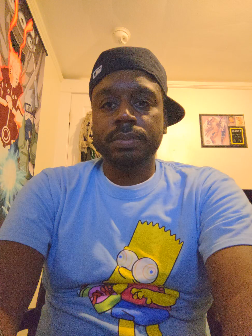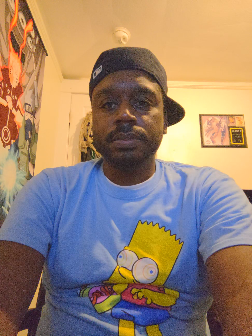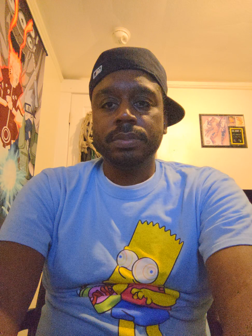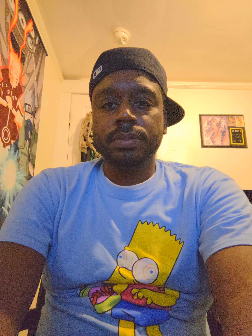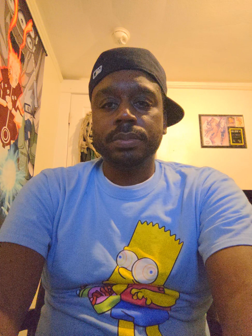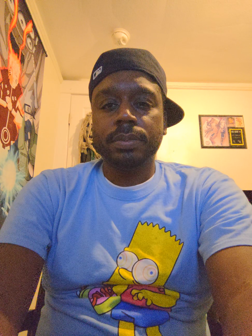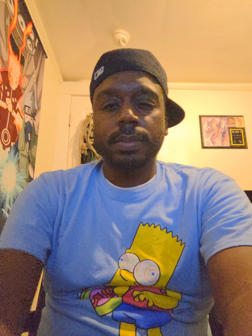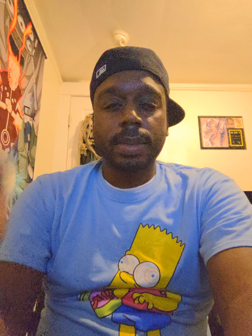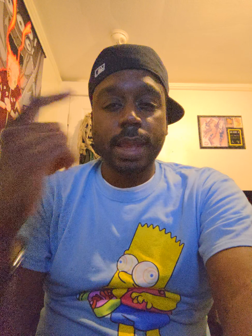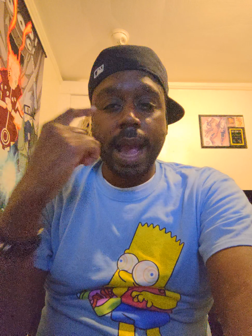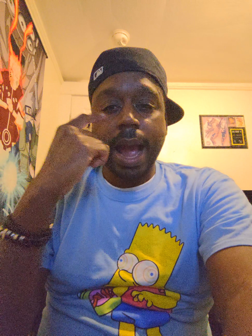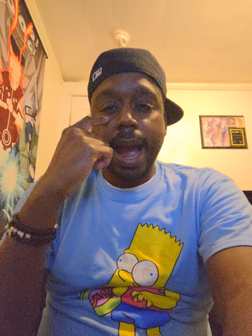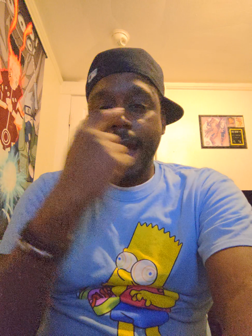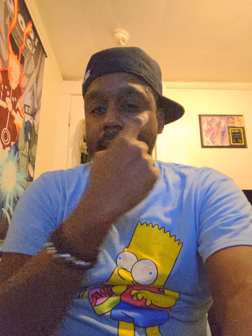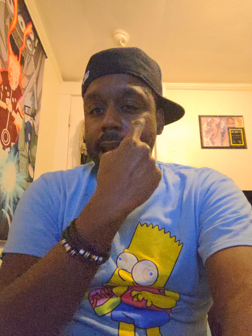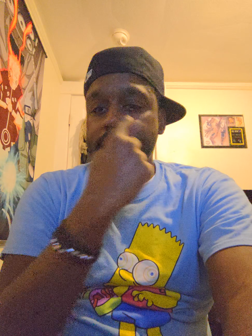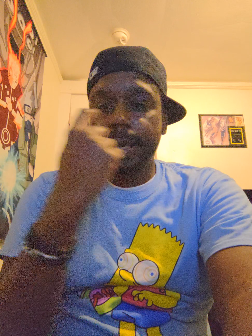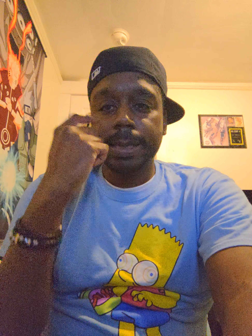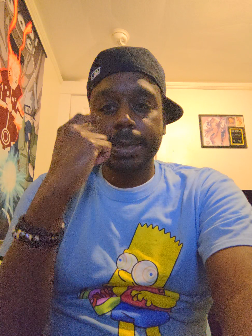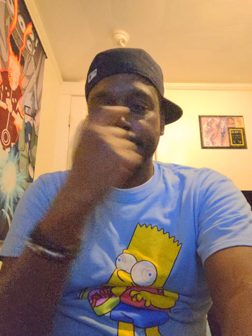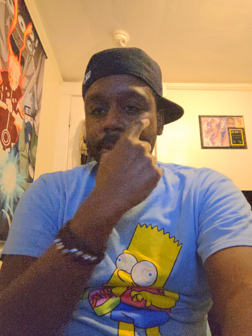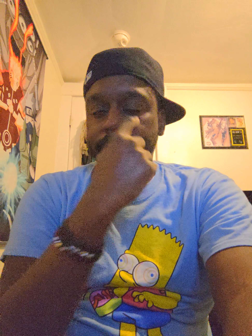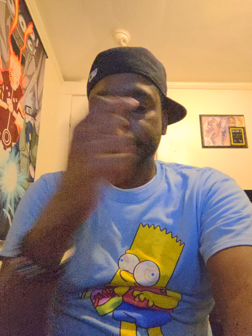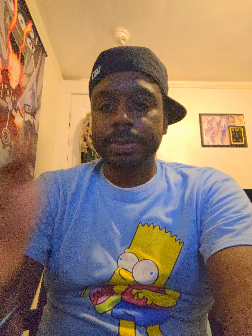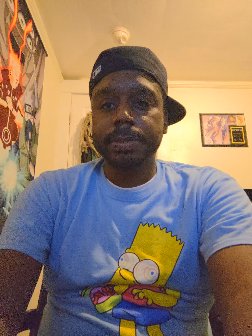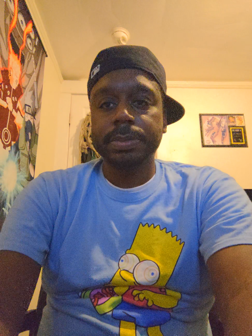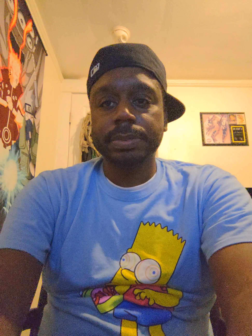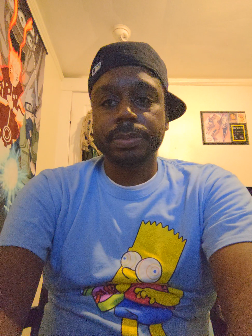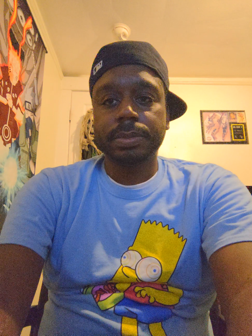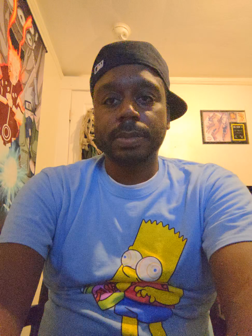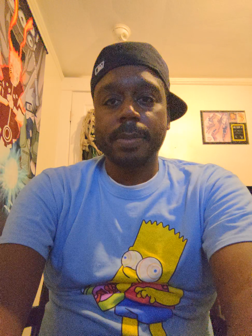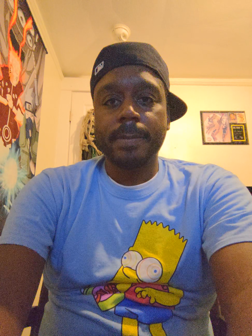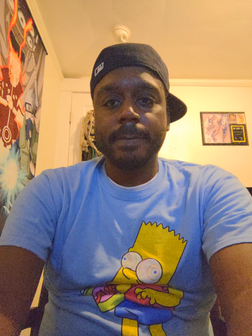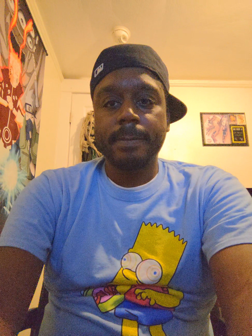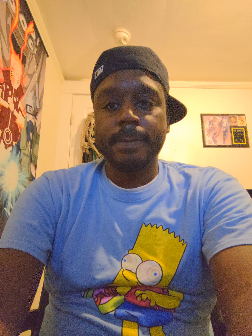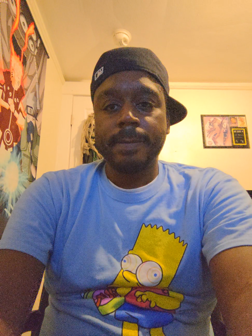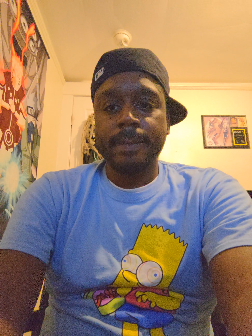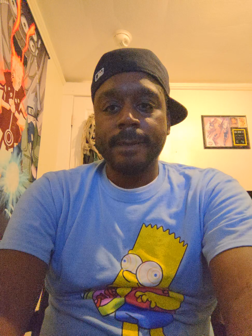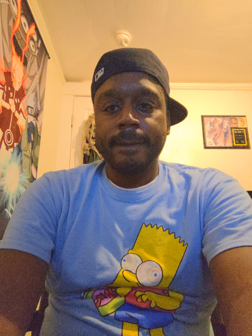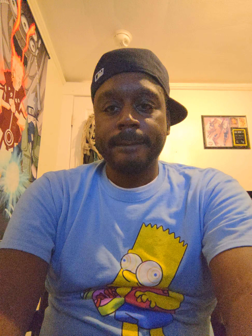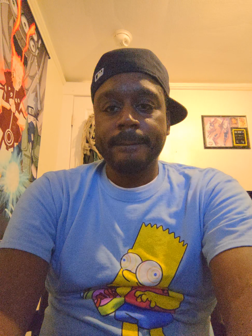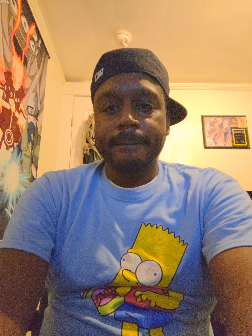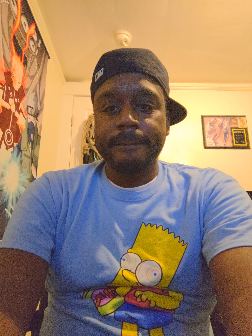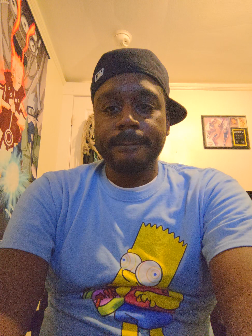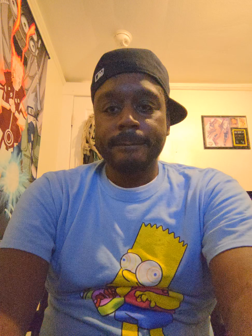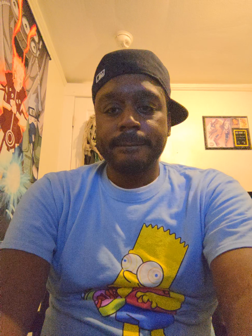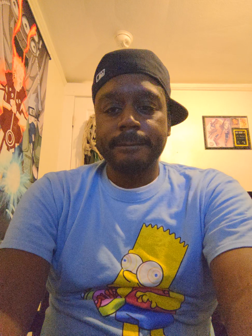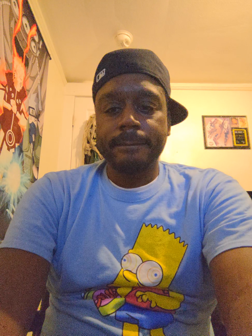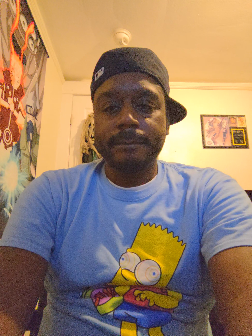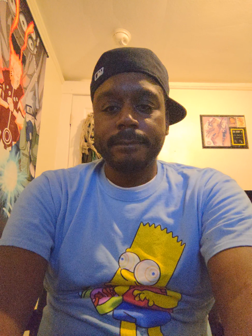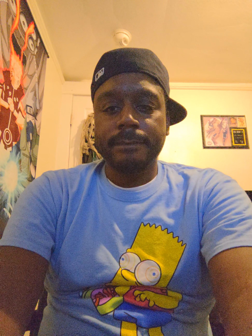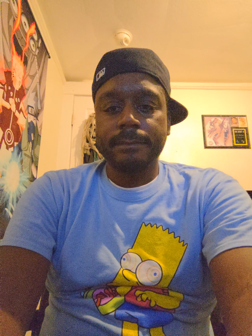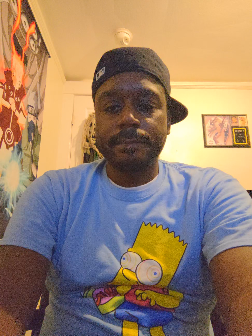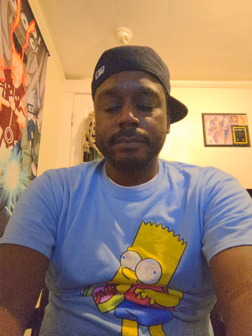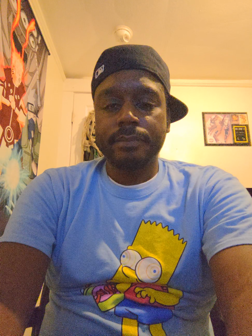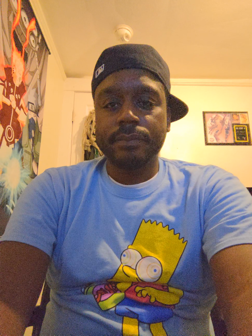eye